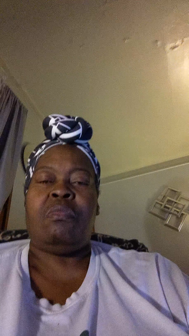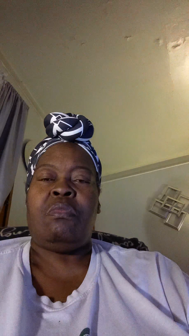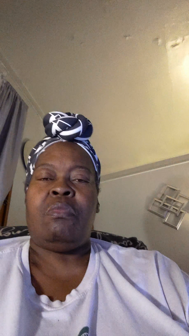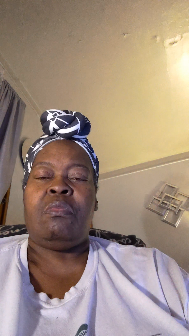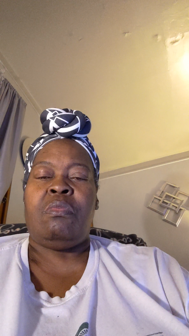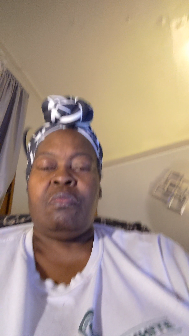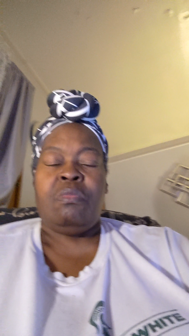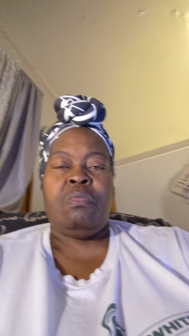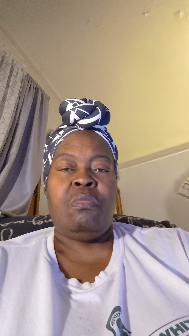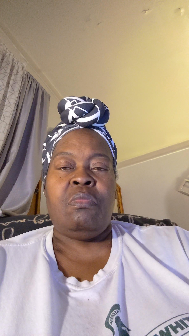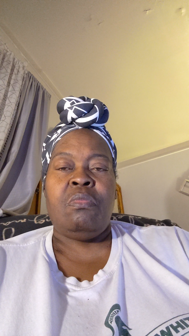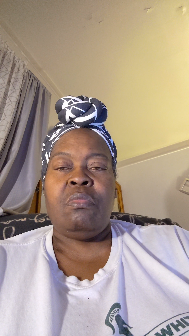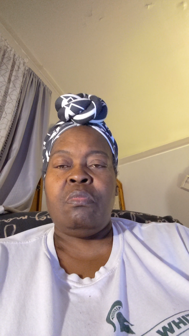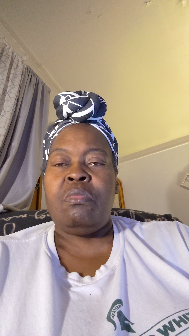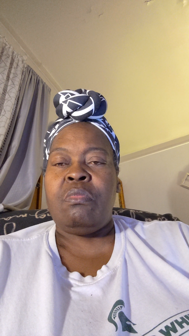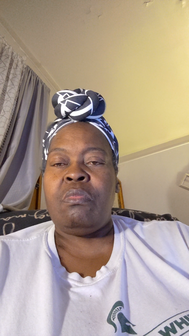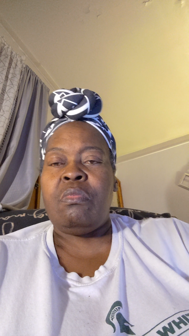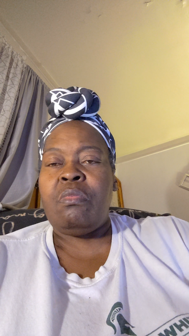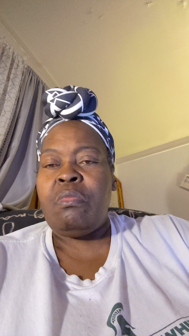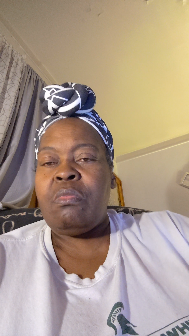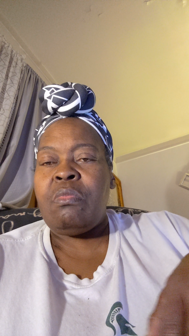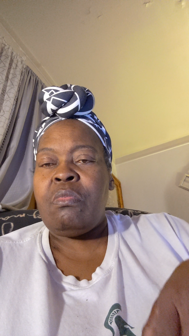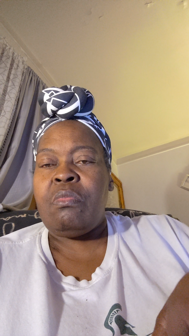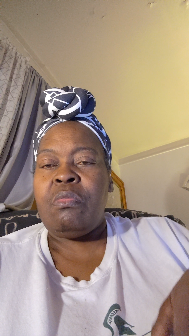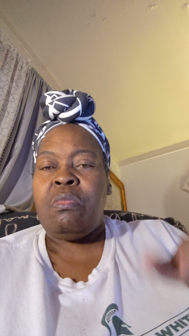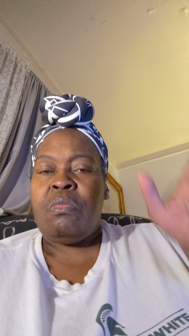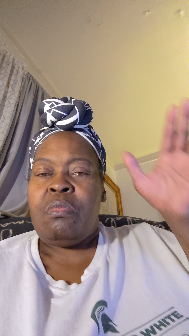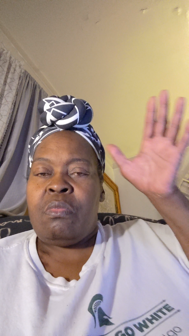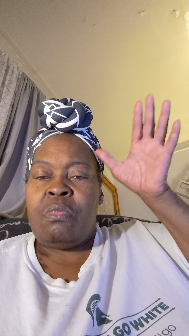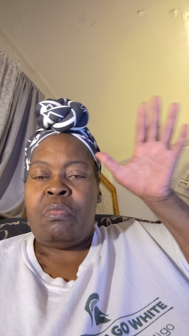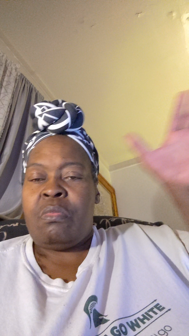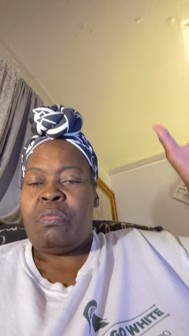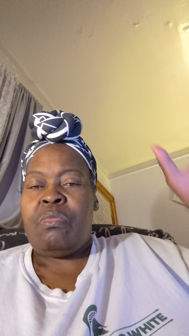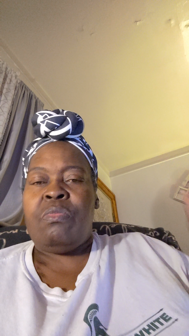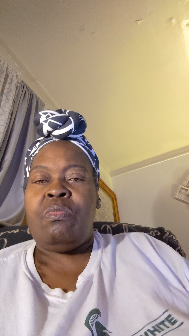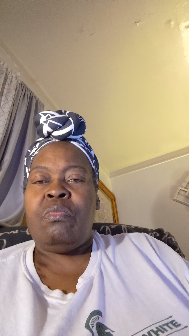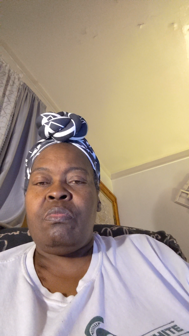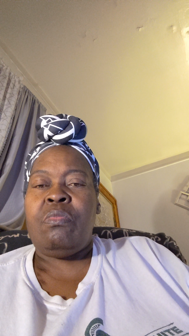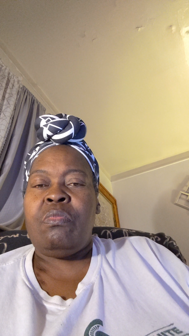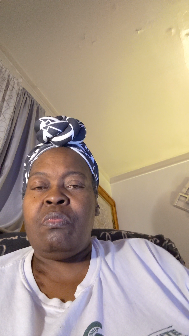moose